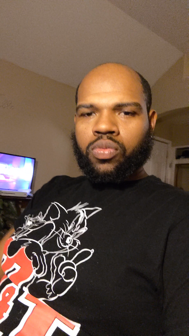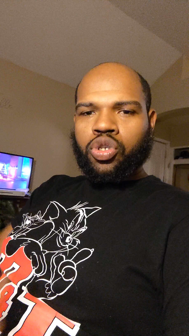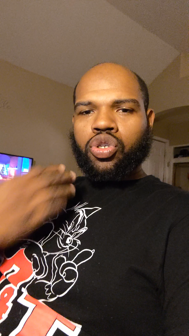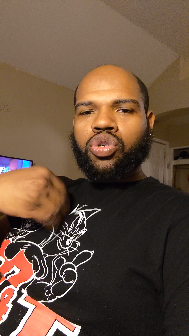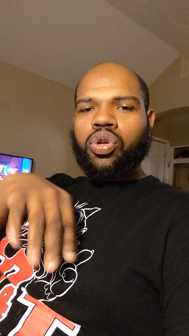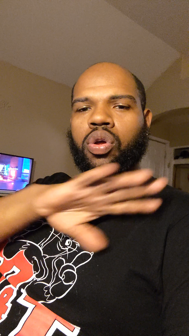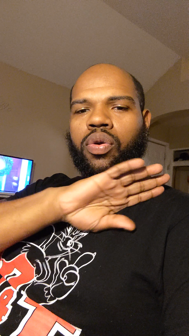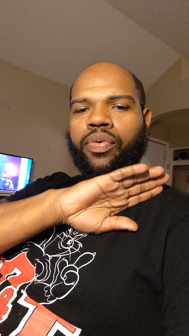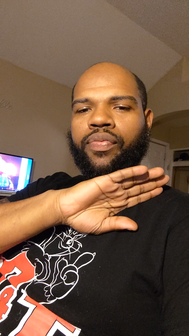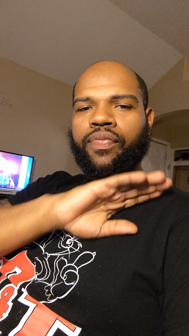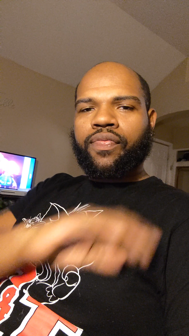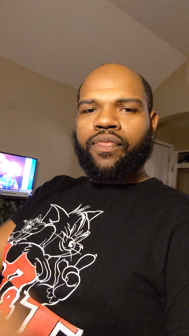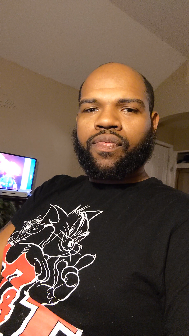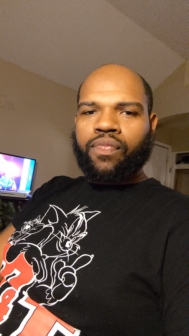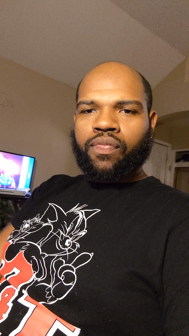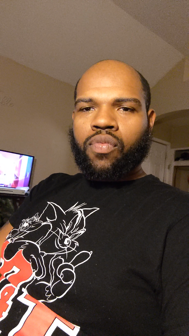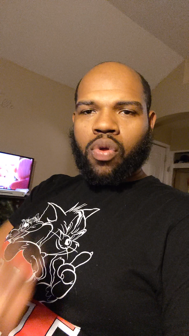scarf